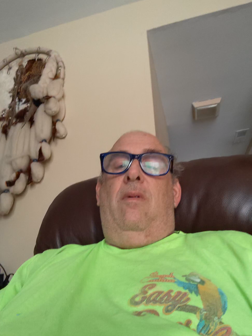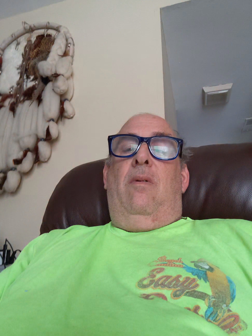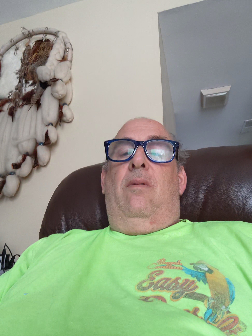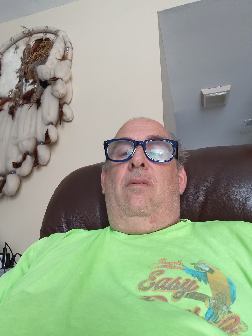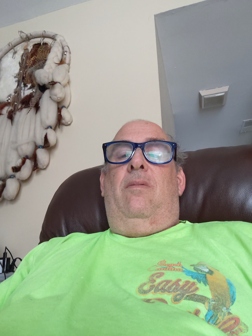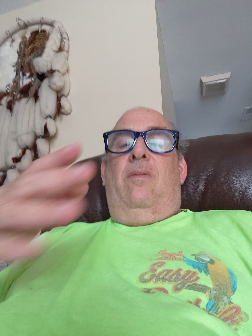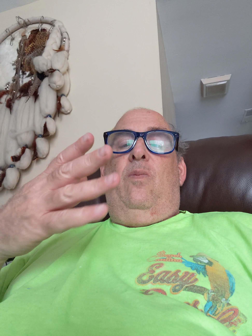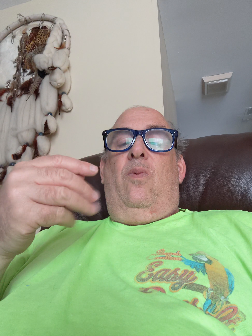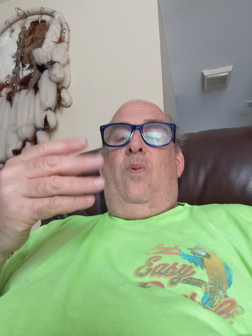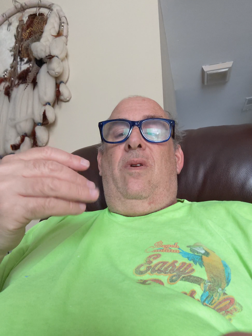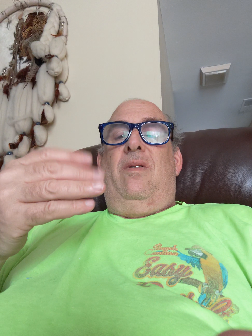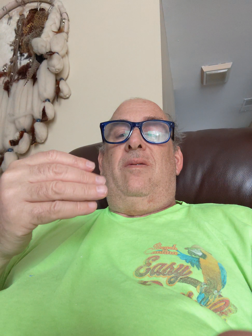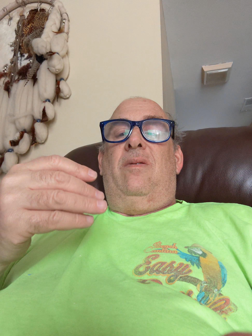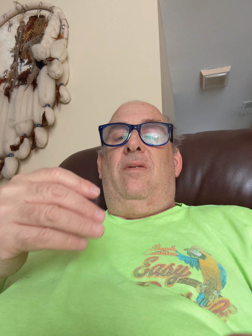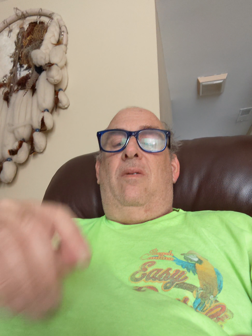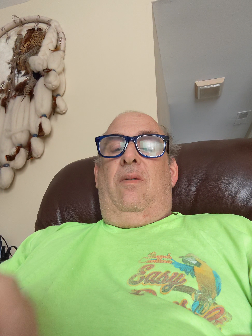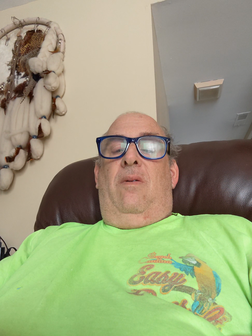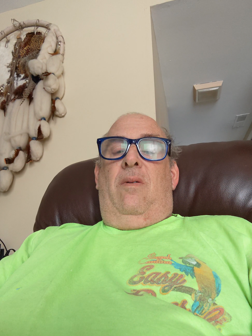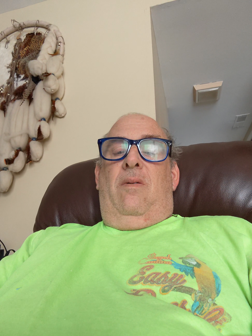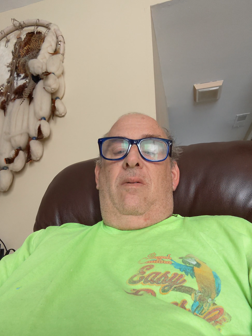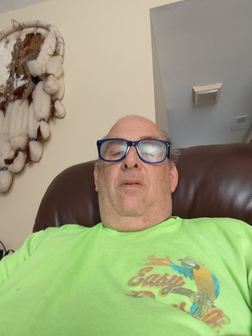wet